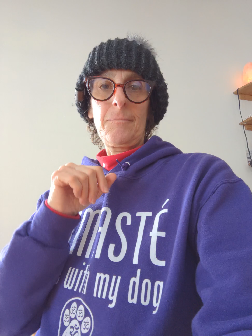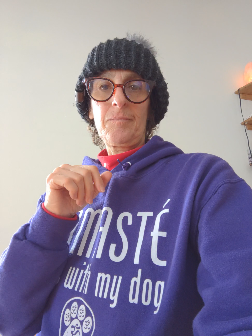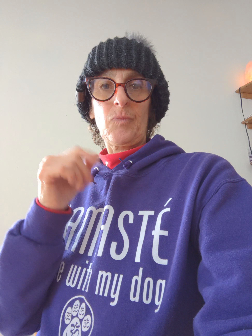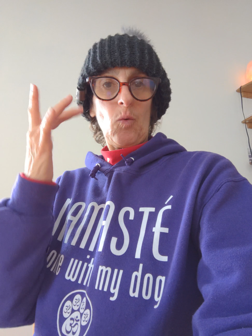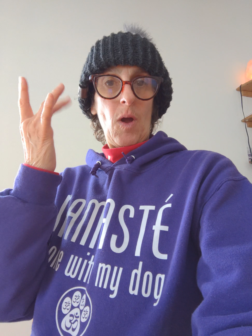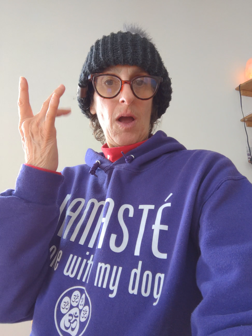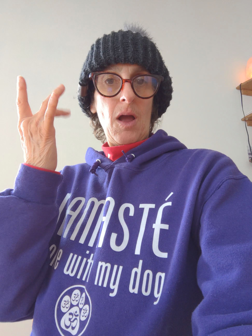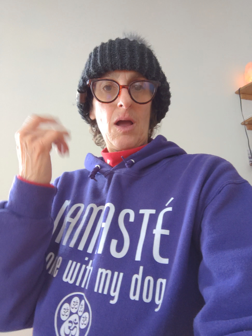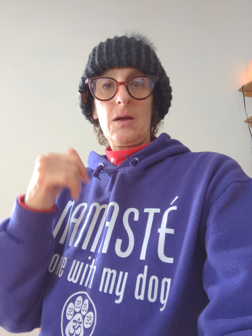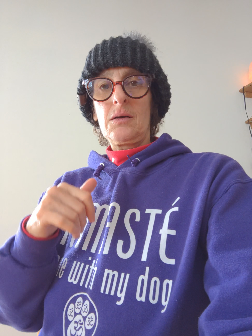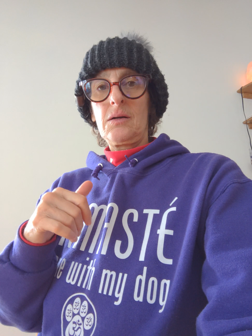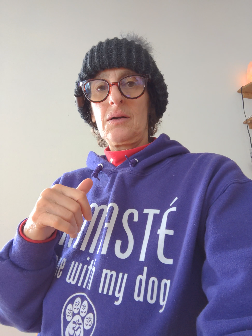why